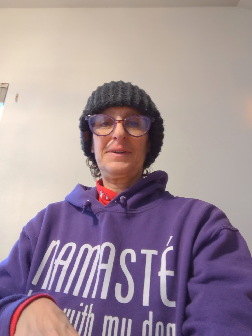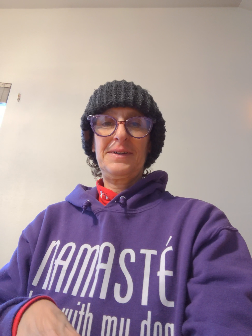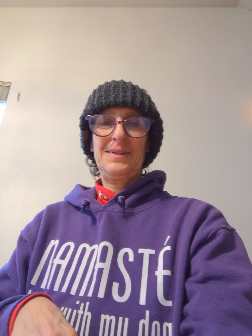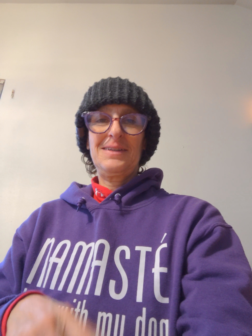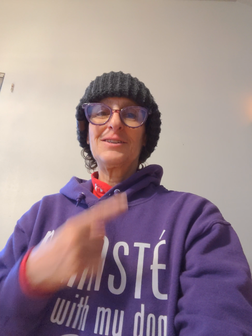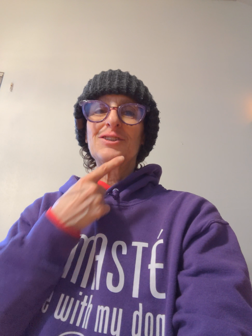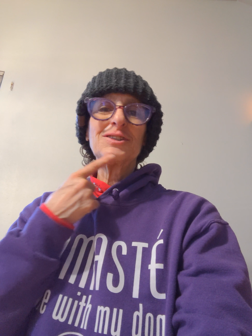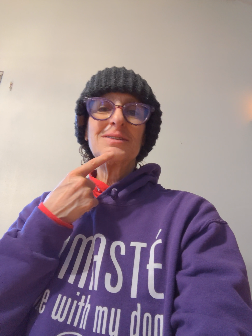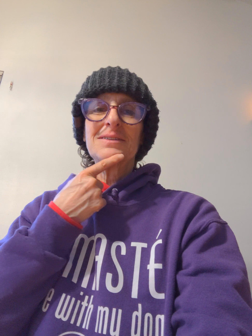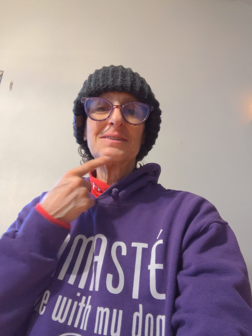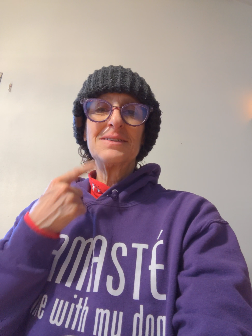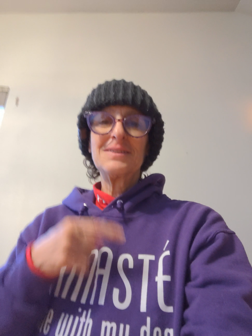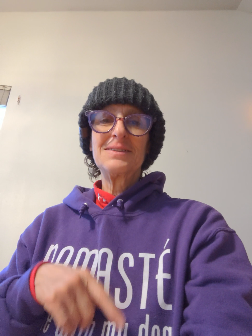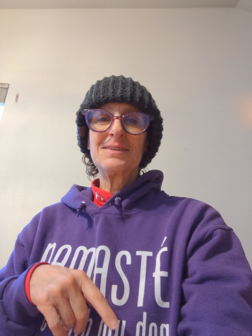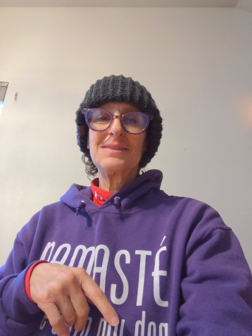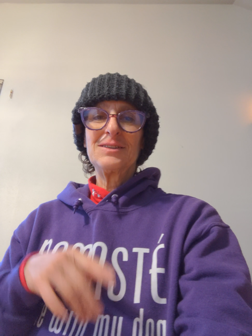chin